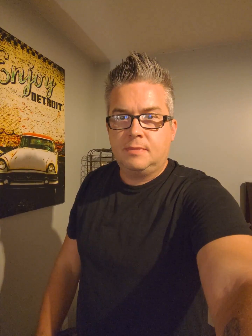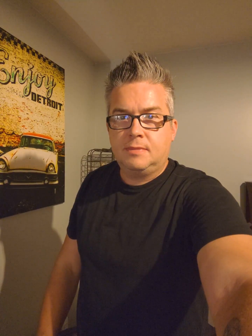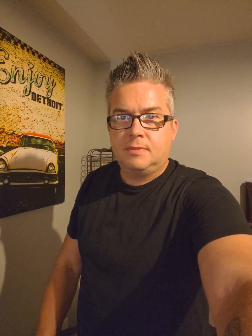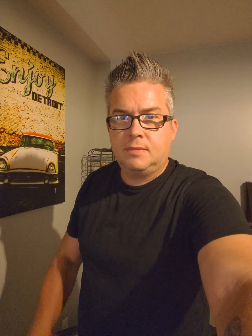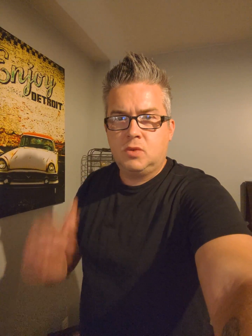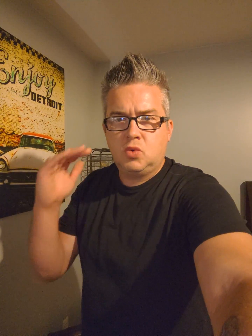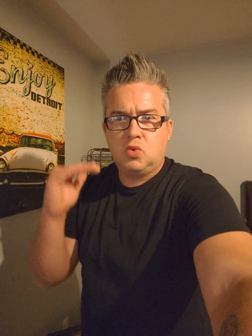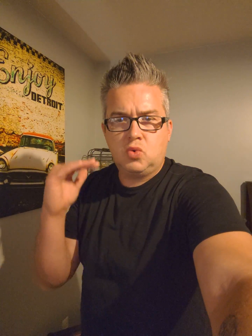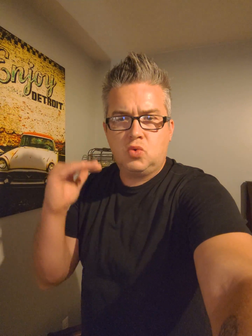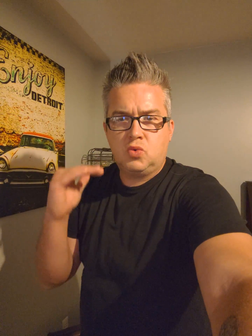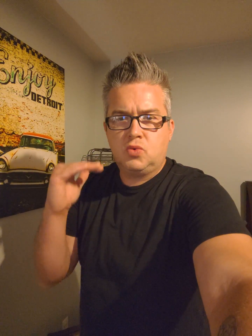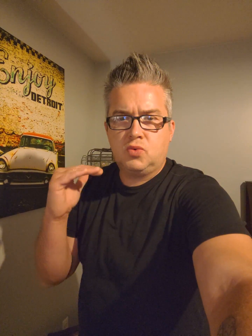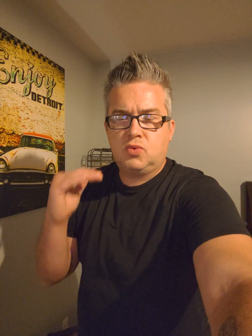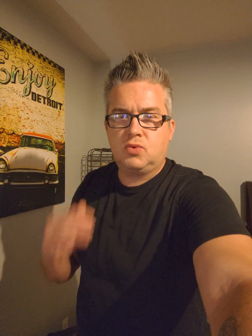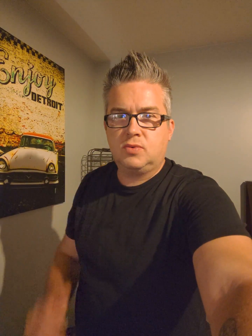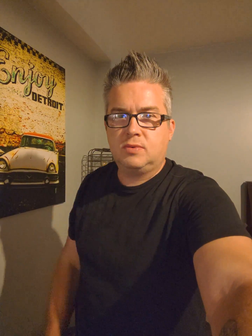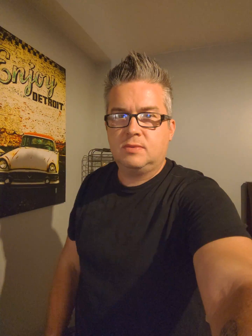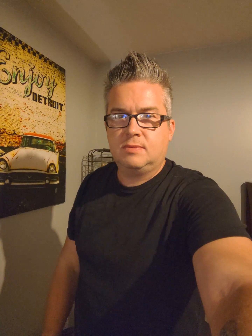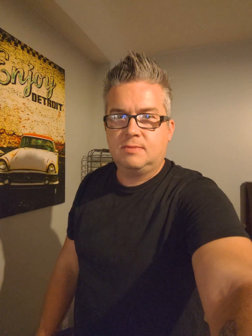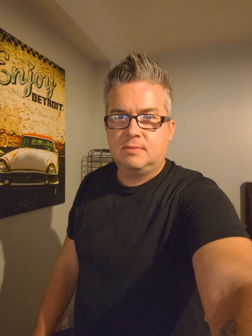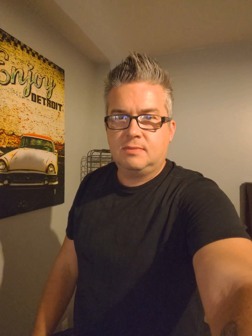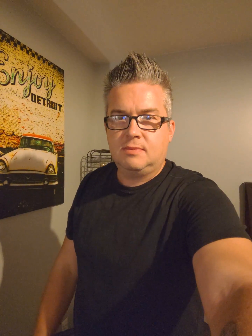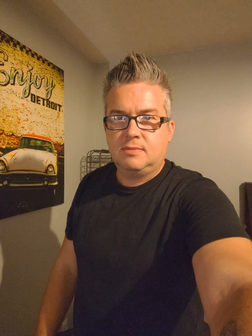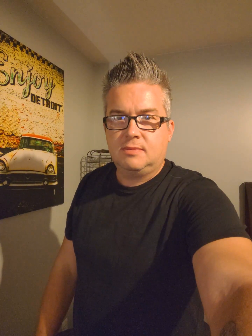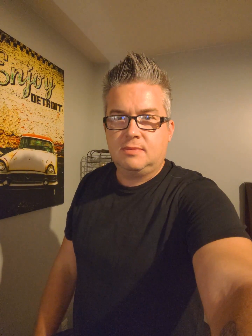short